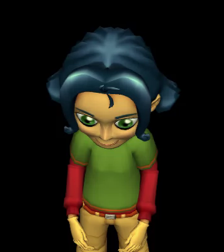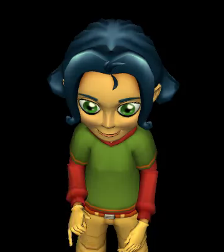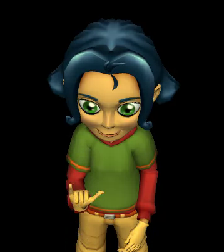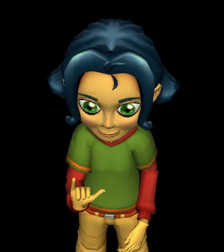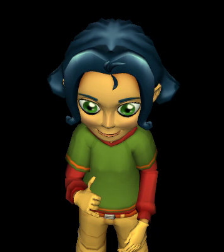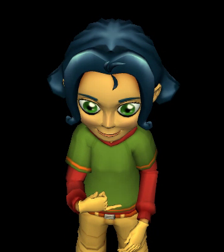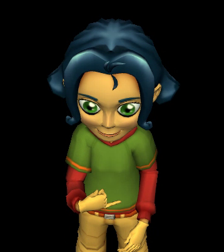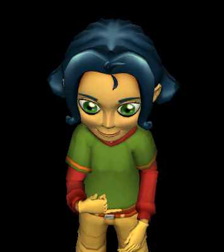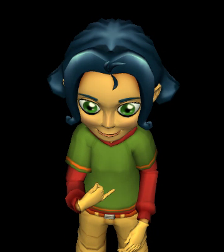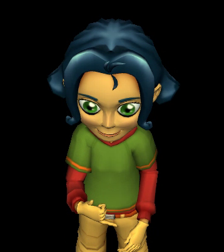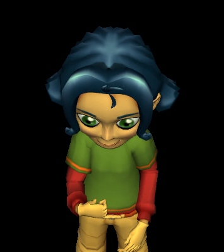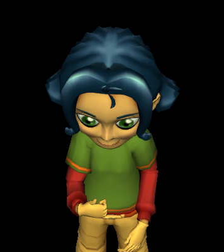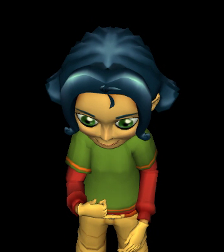الخميس